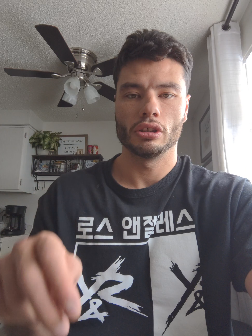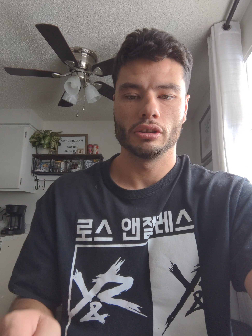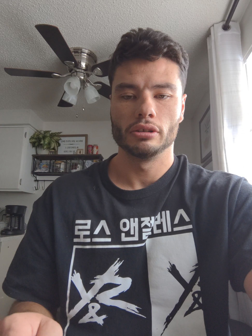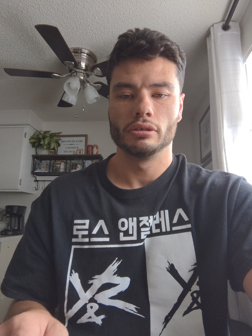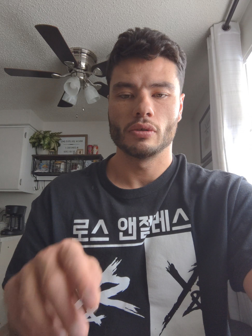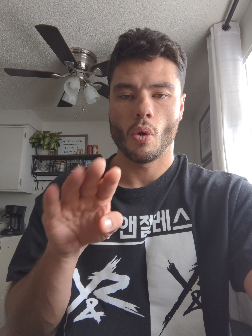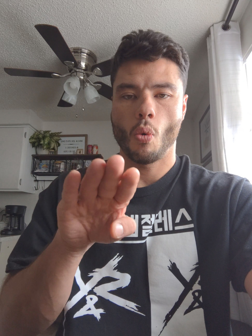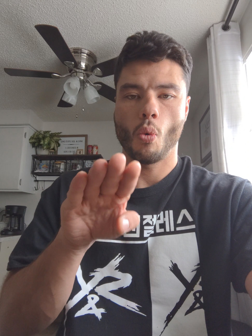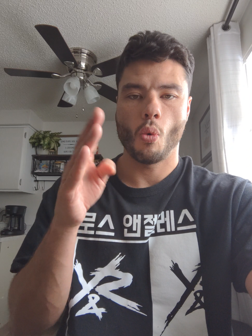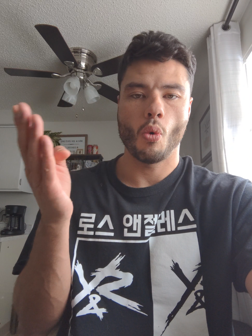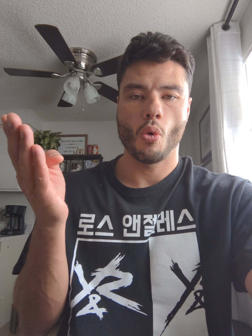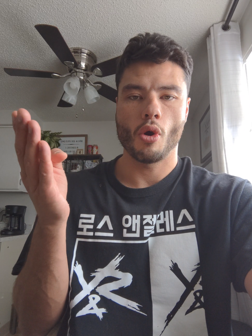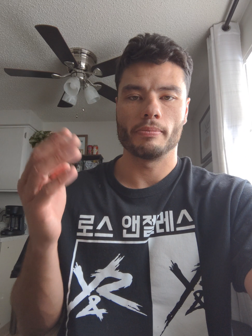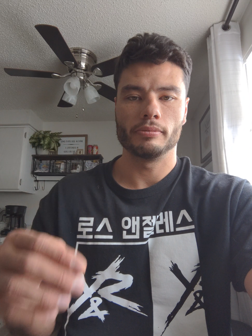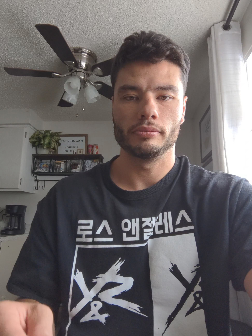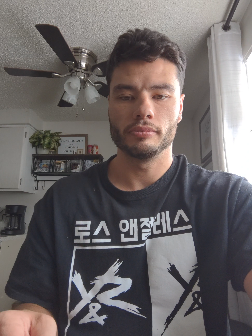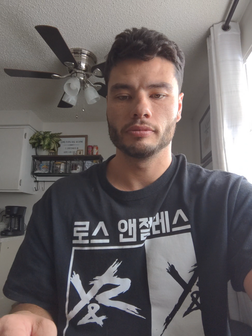open